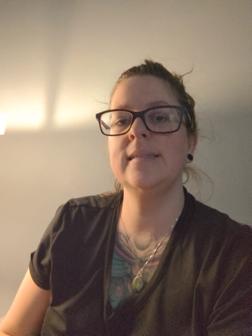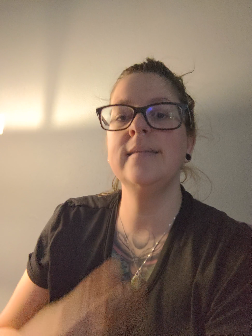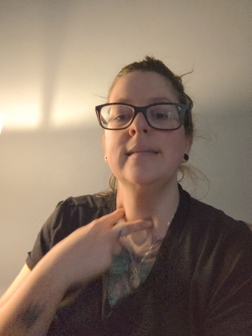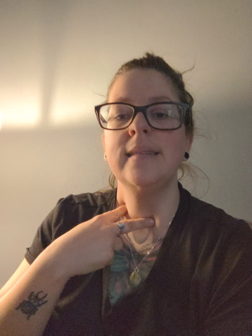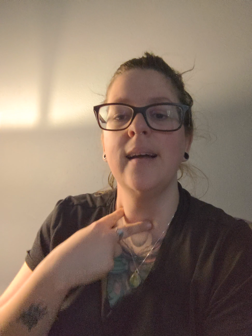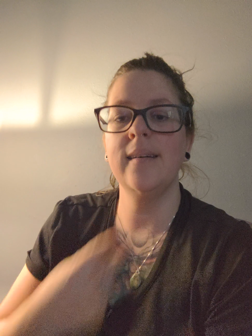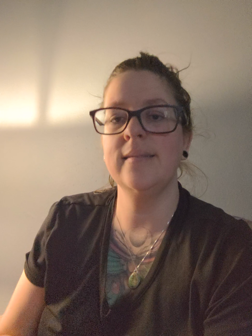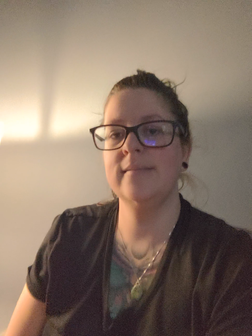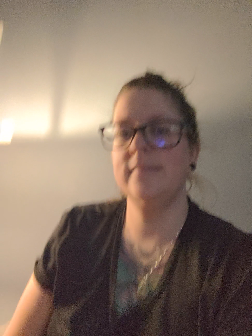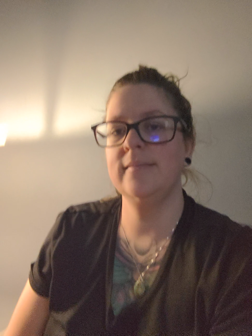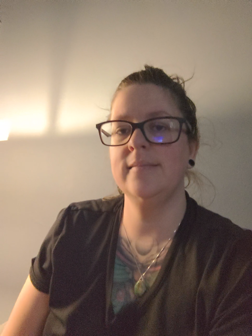stuck